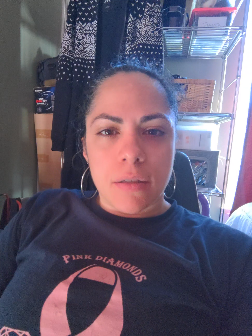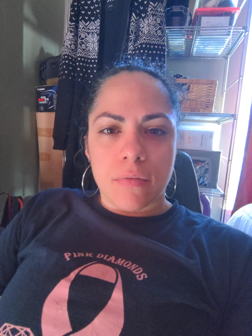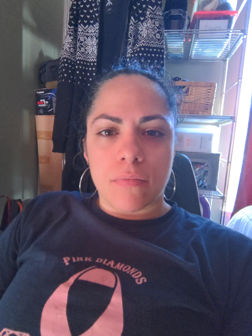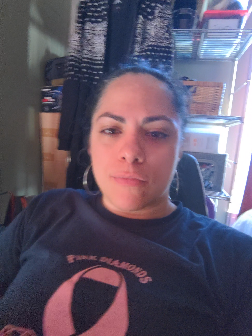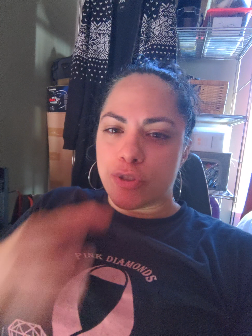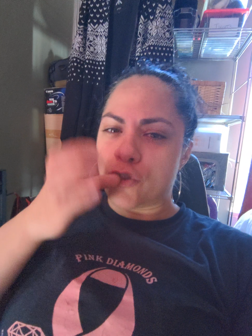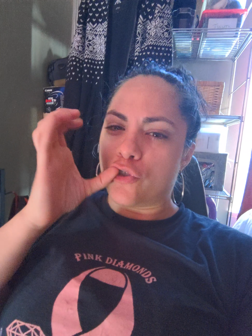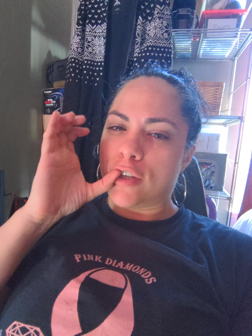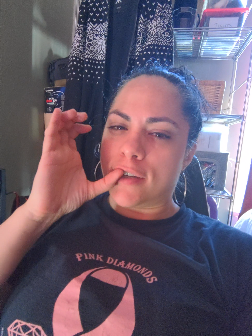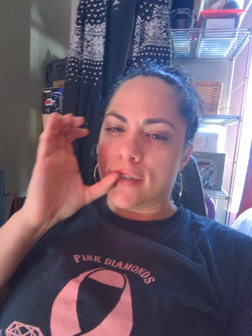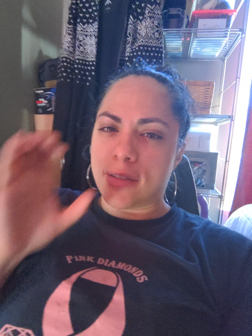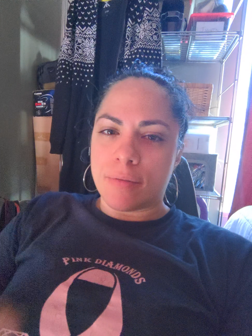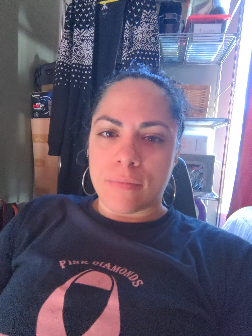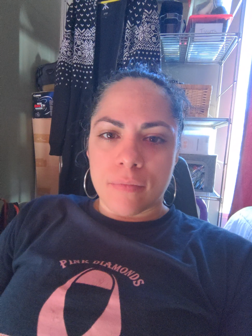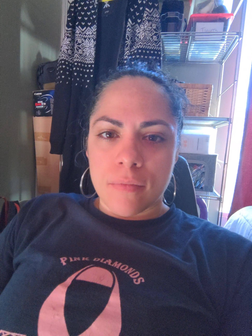drink